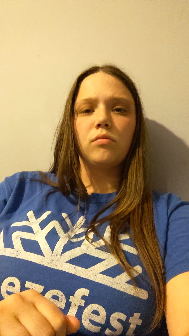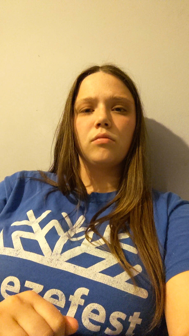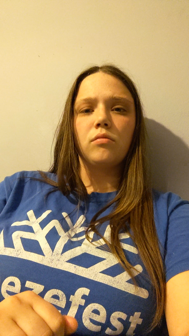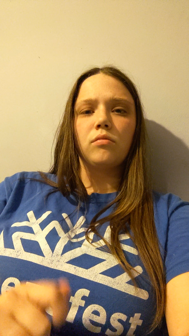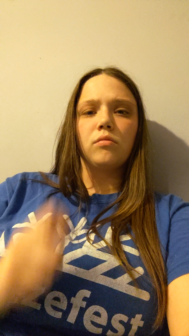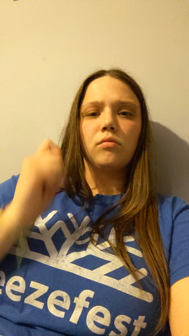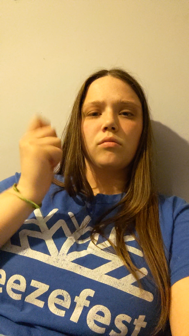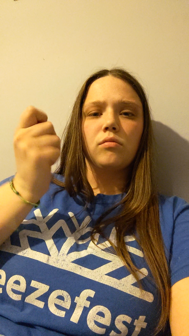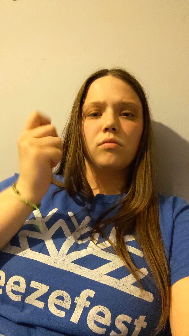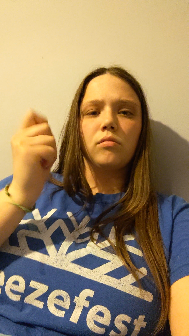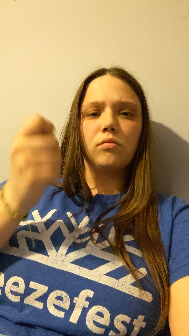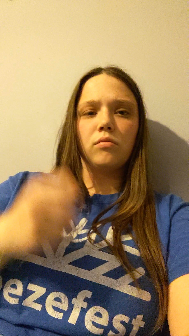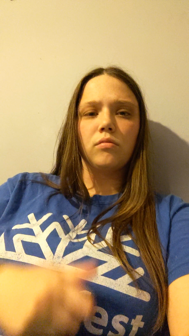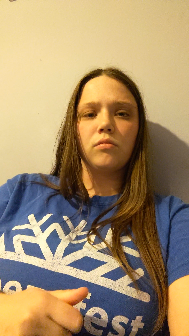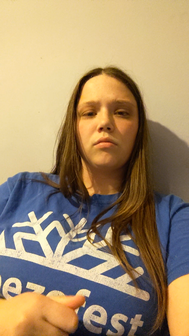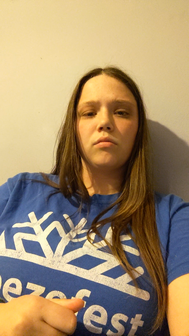bat